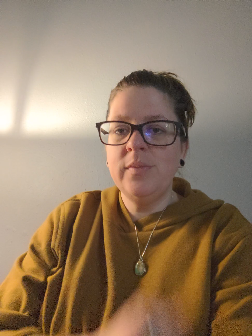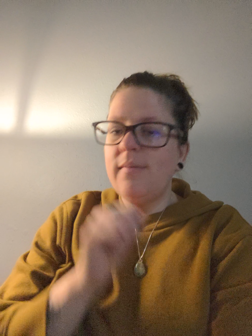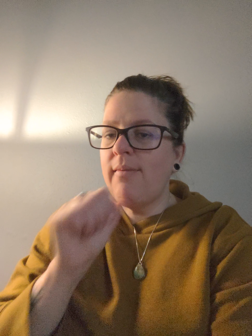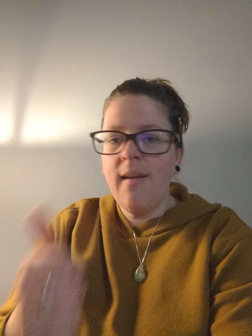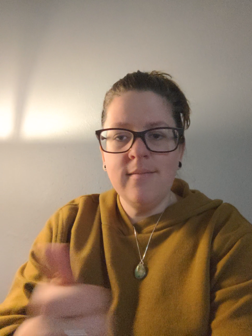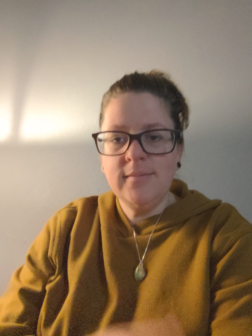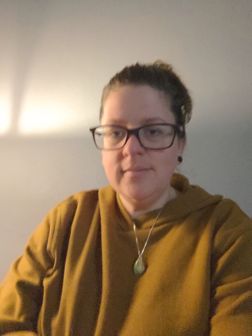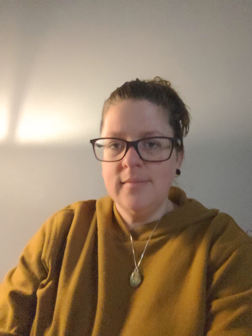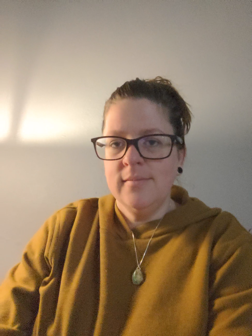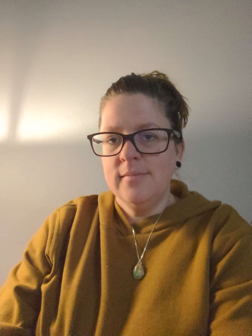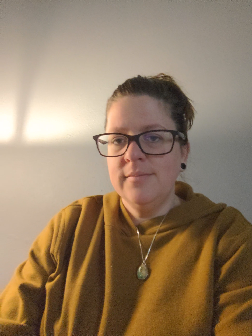not